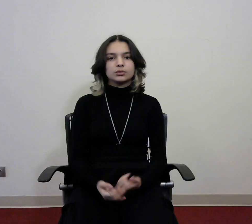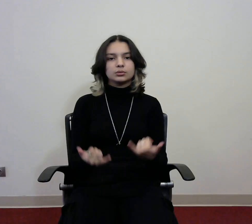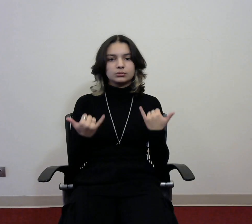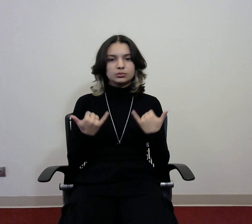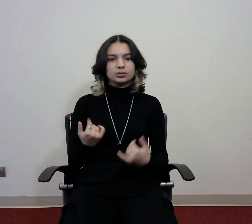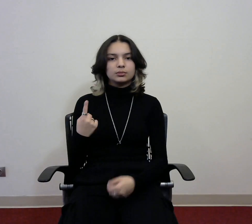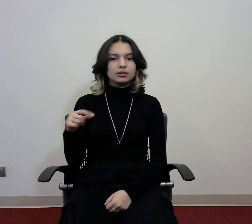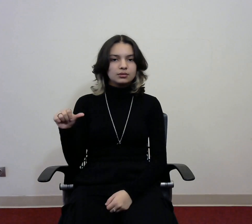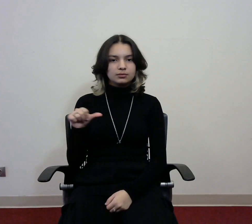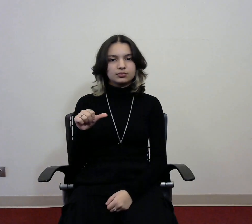bu həftə